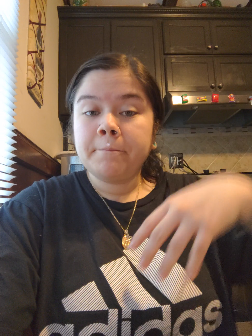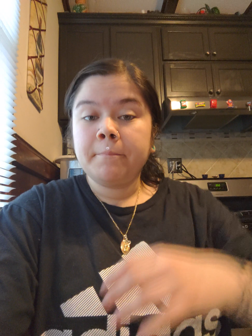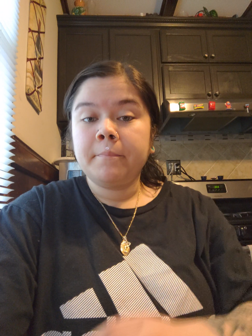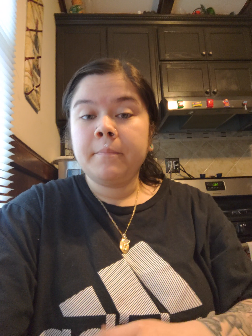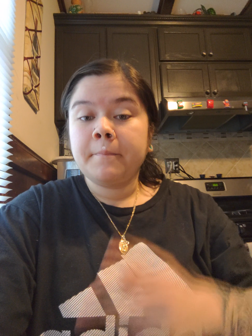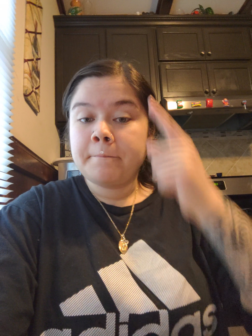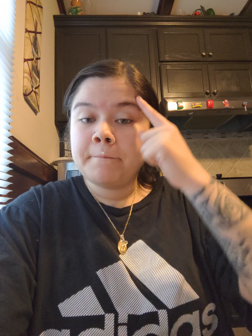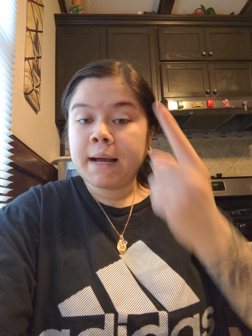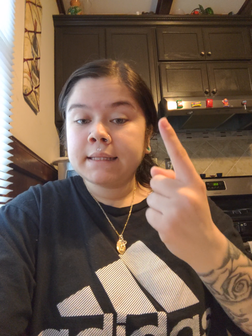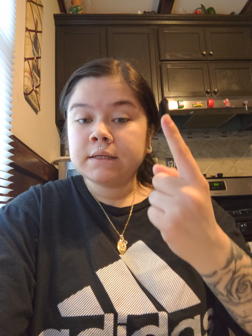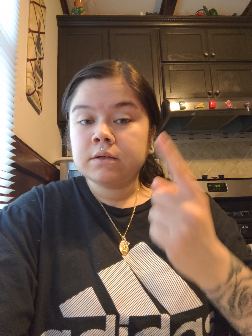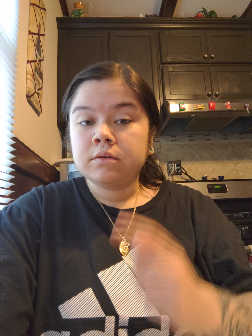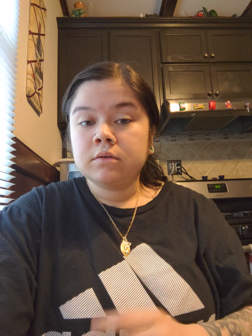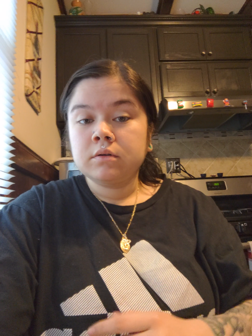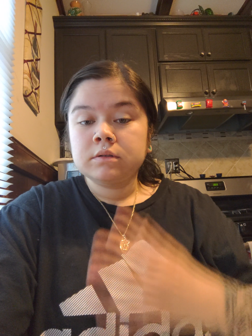penny